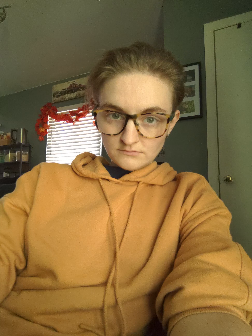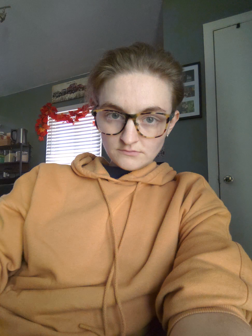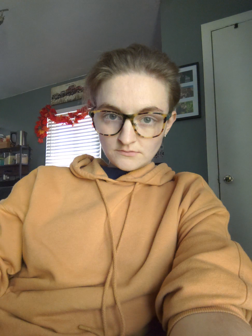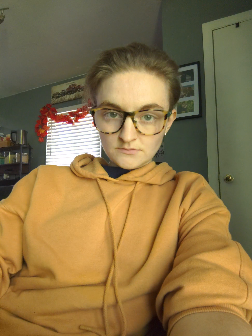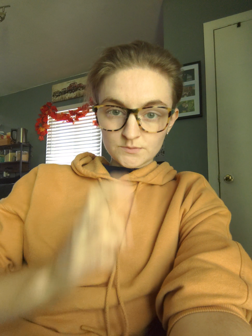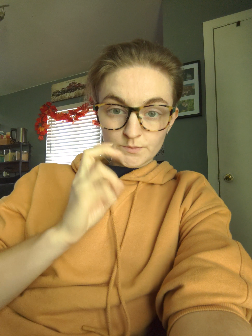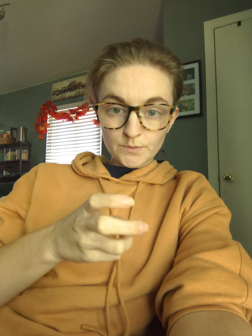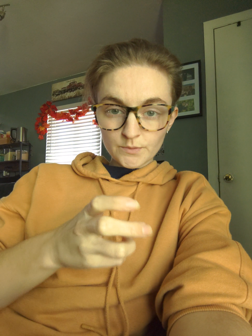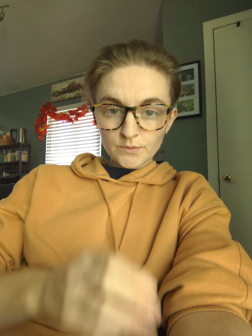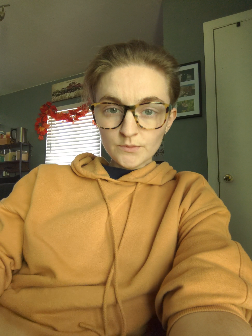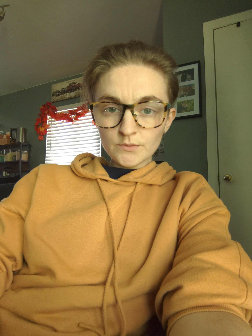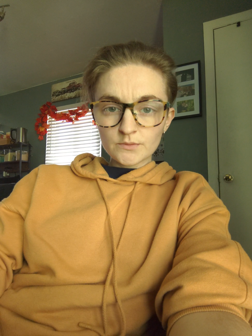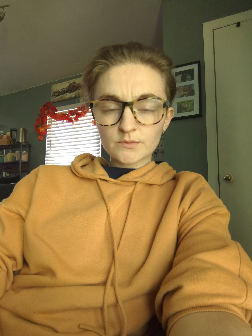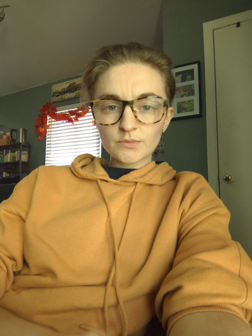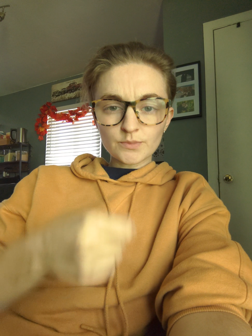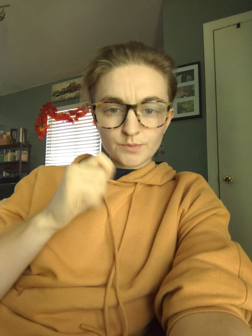hard